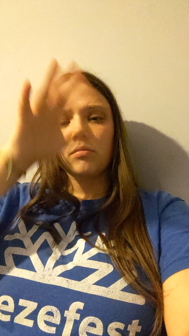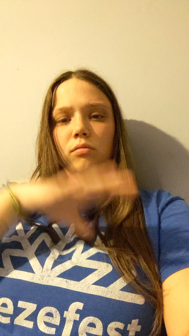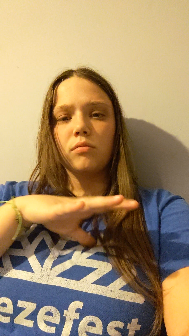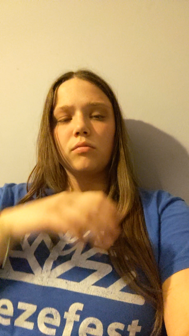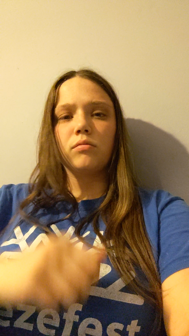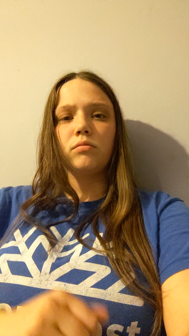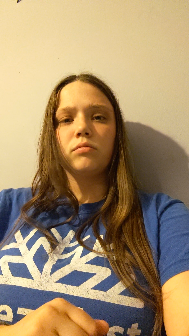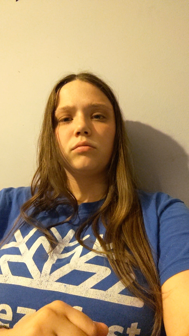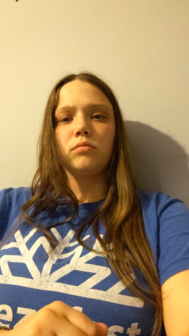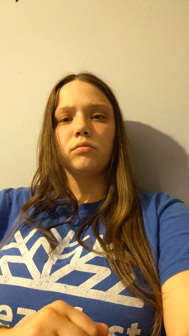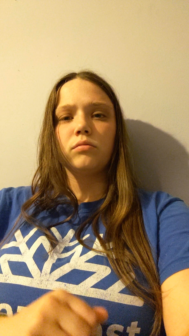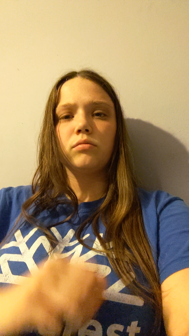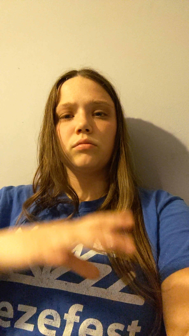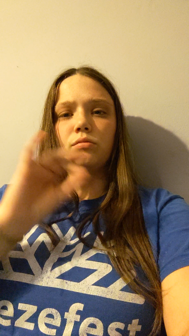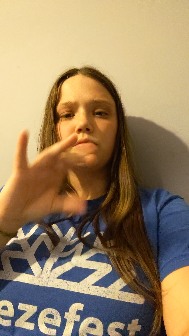choose